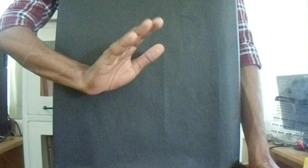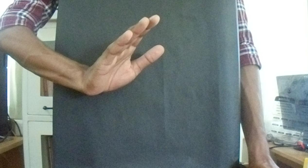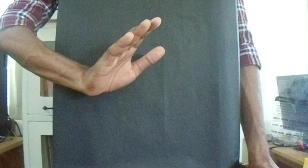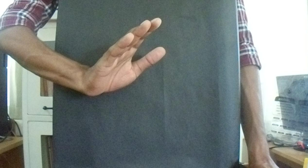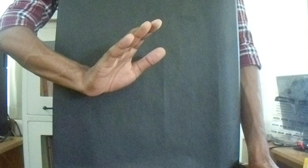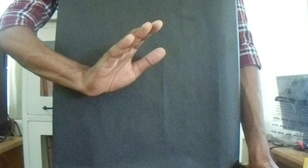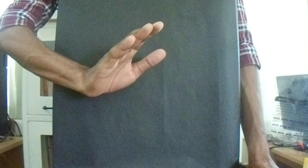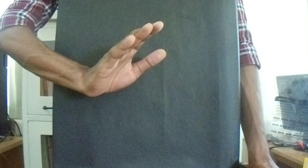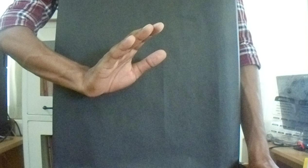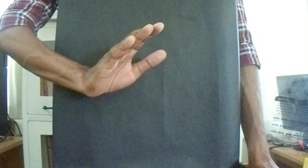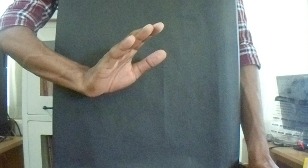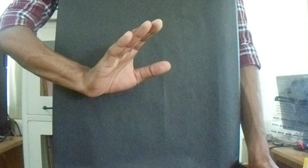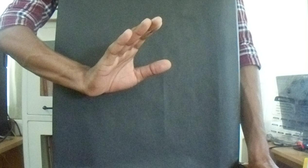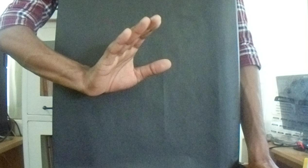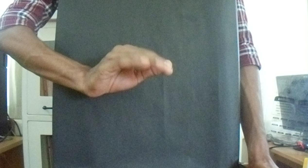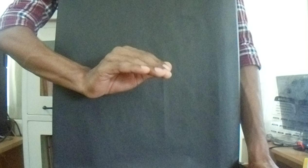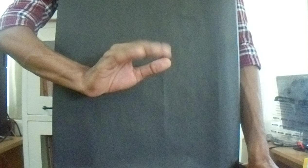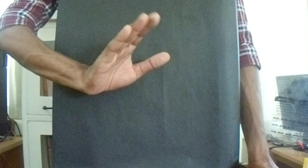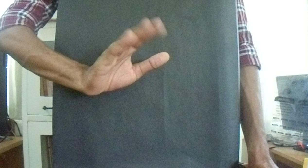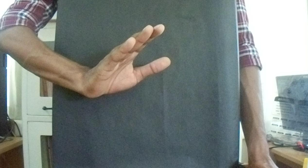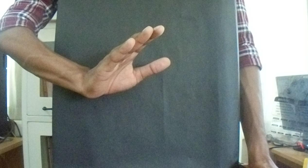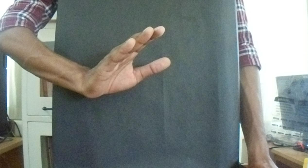call